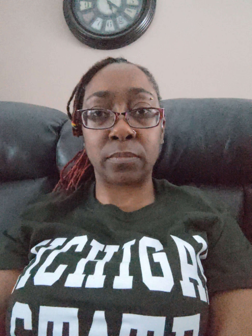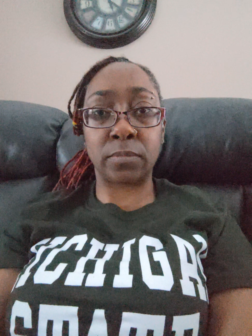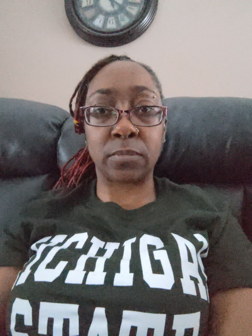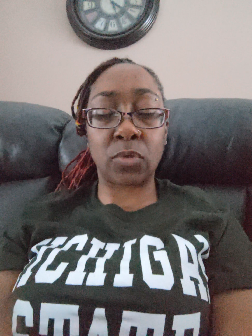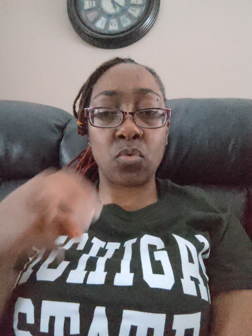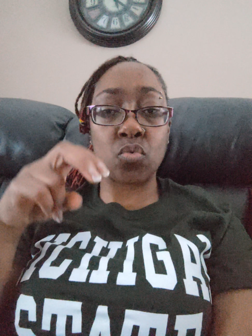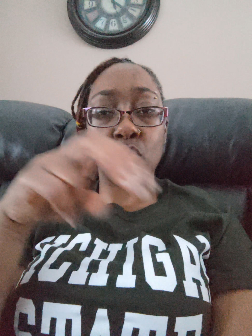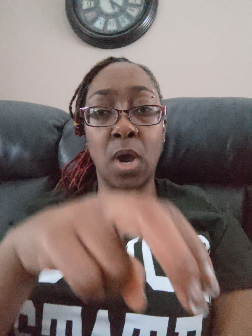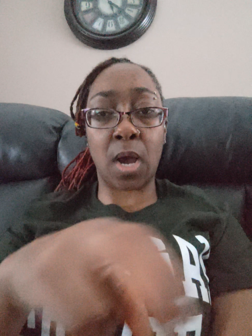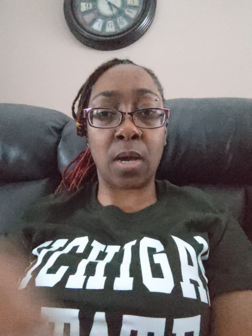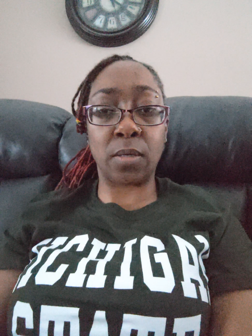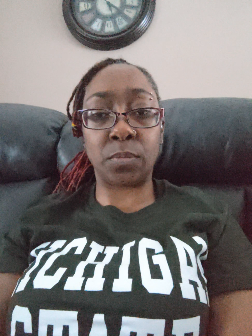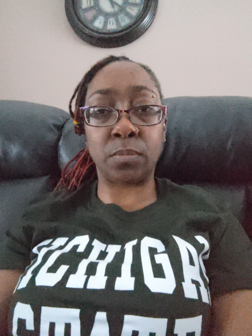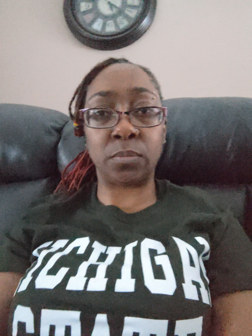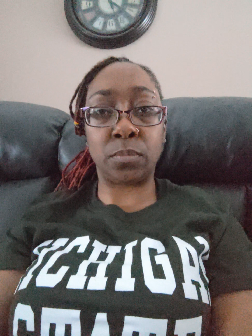ride